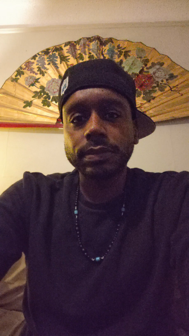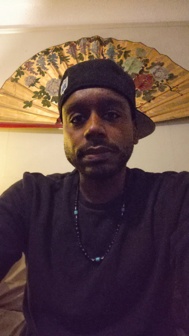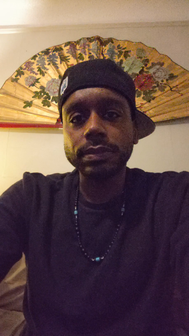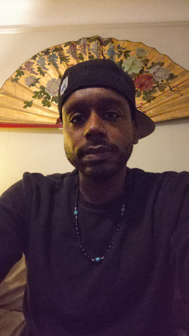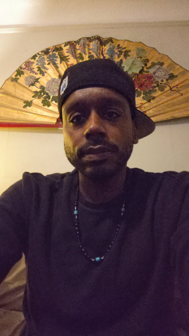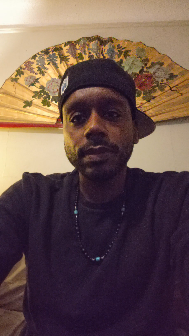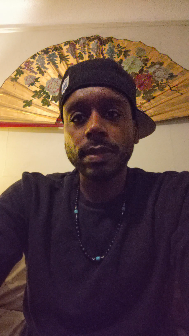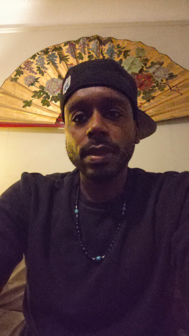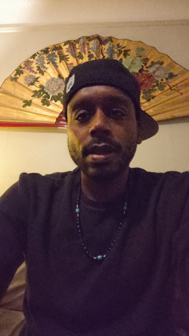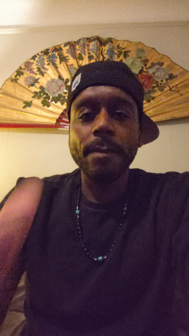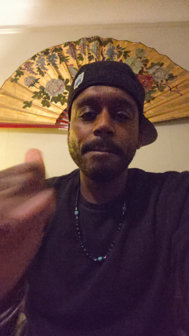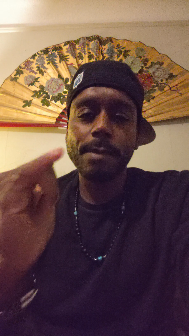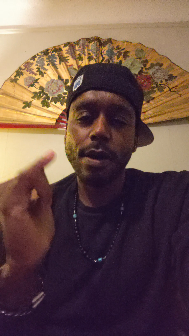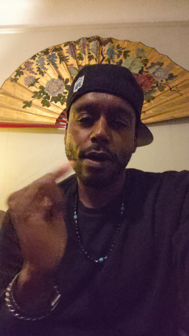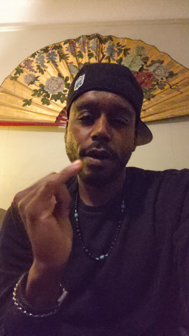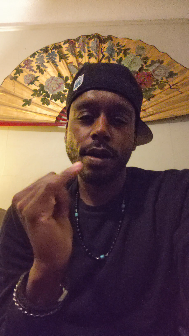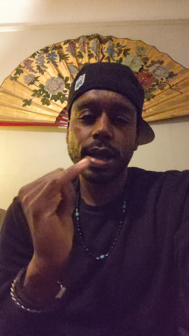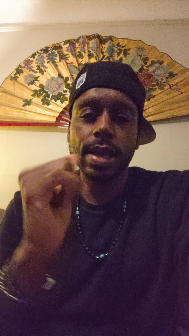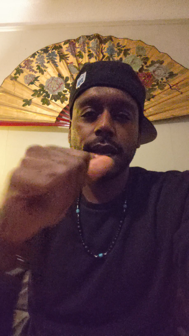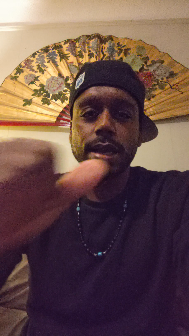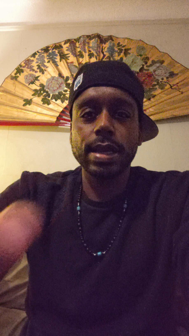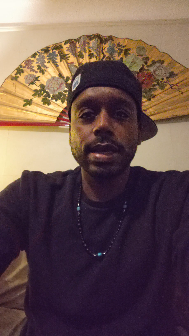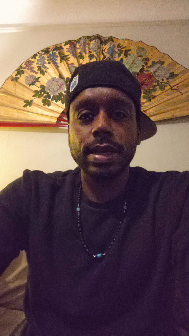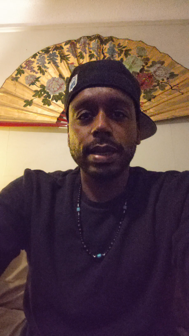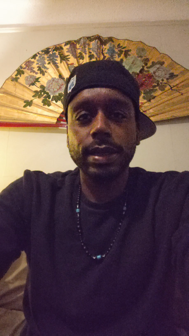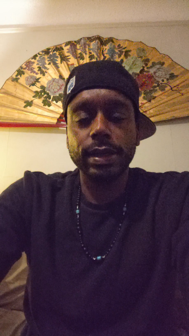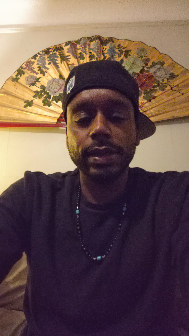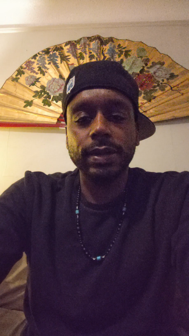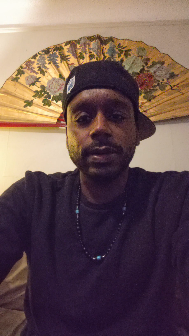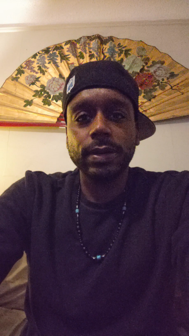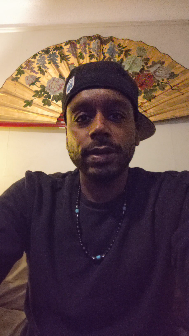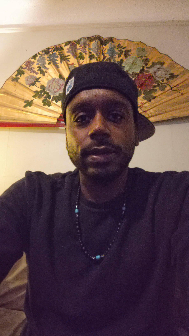party